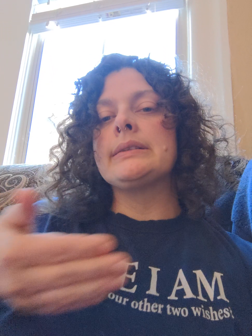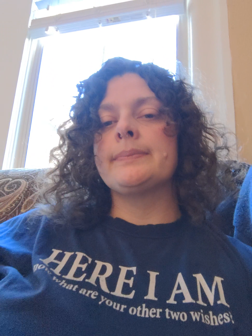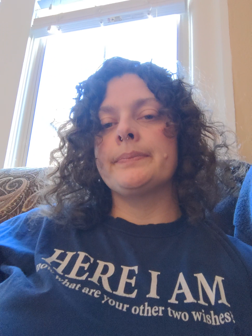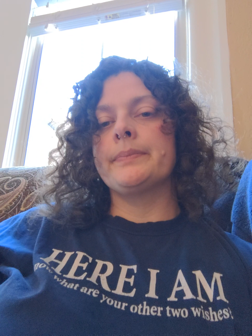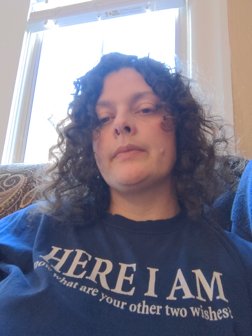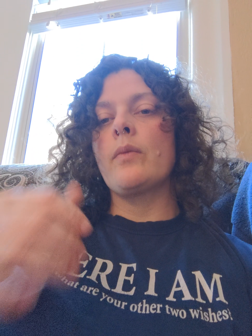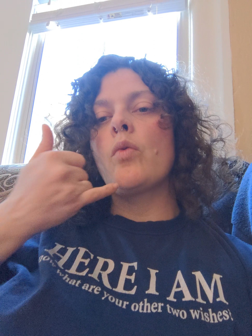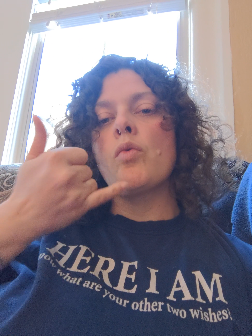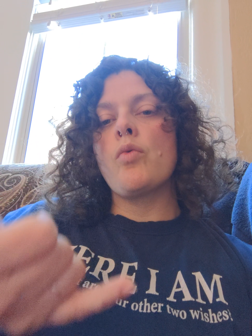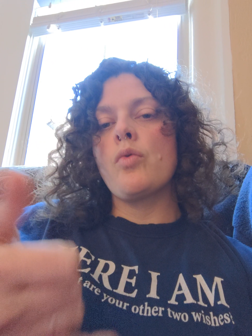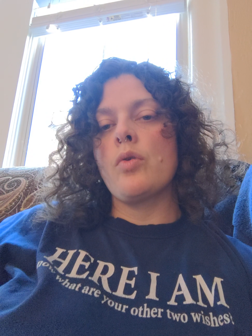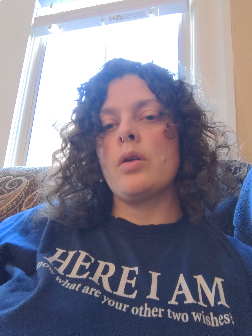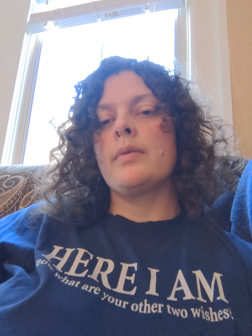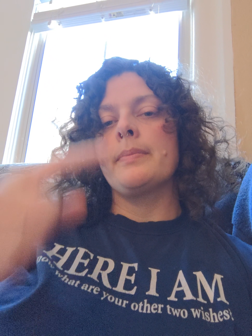call on the phone